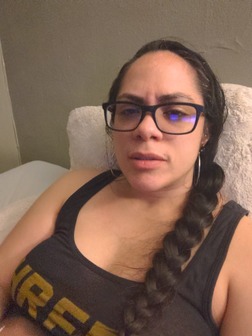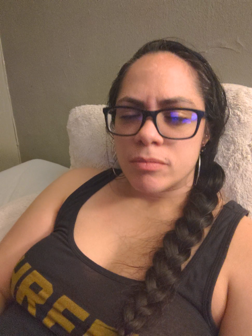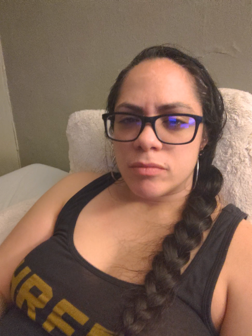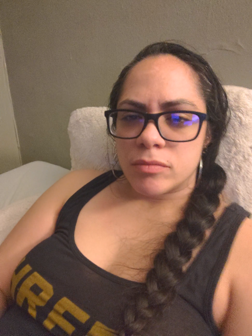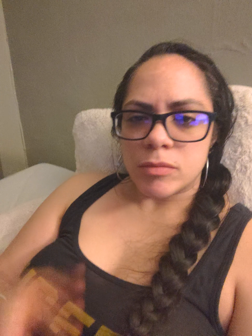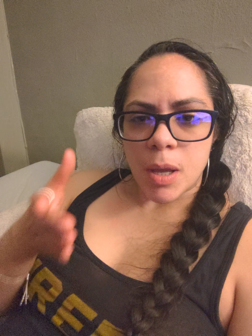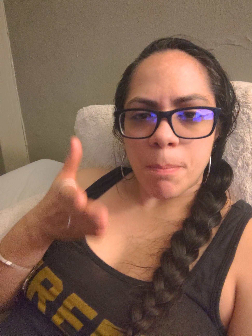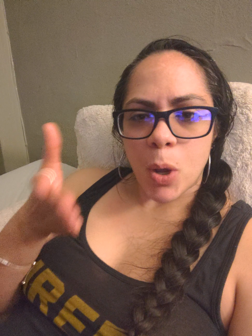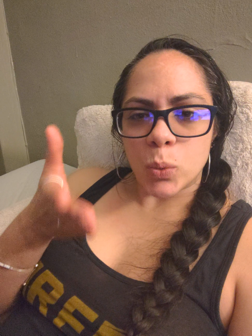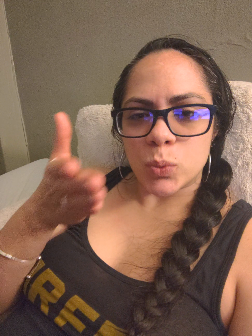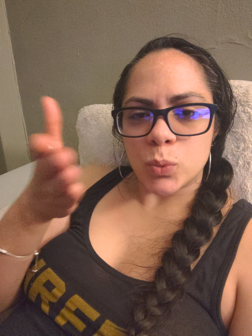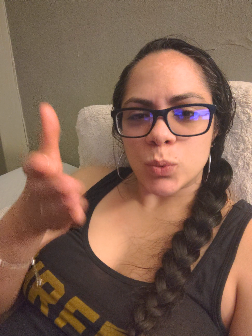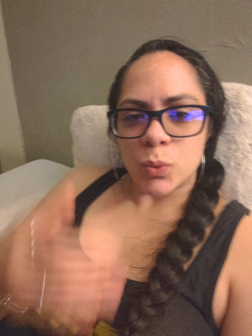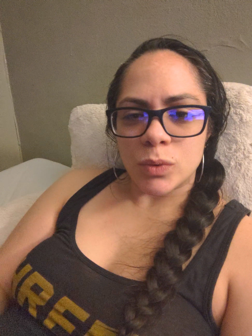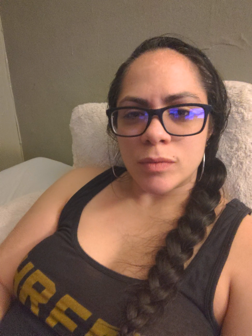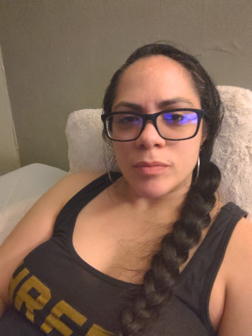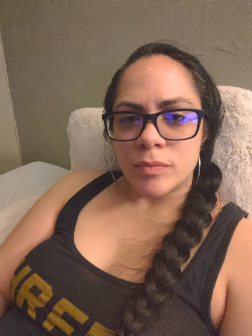boat